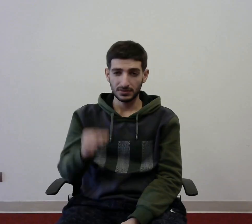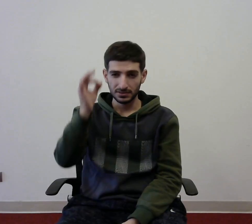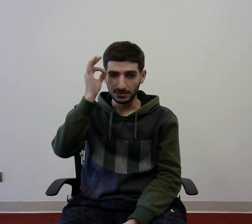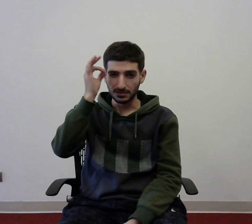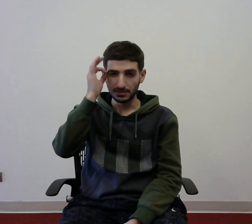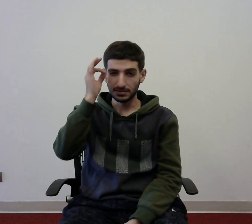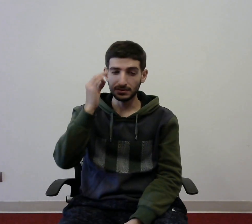xatırladım